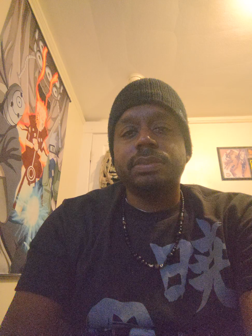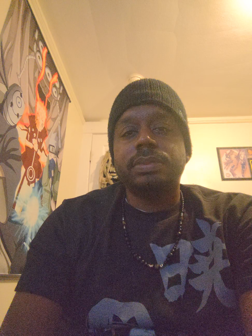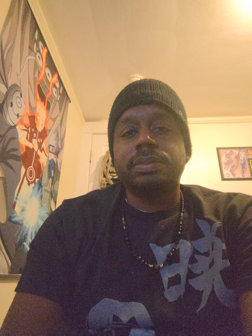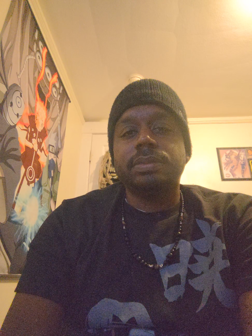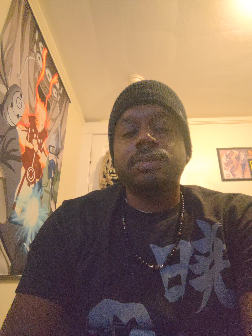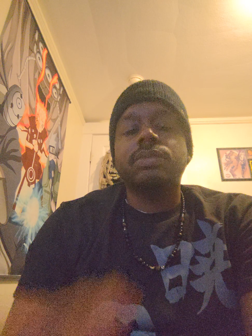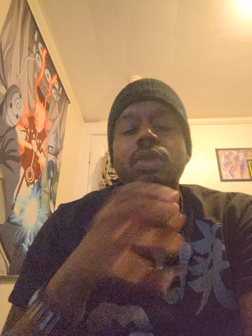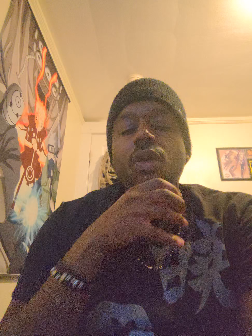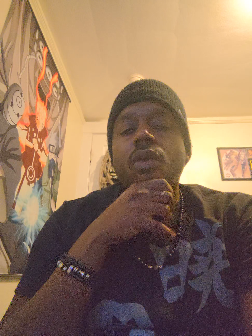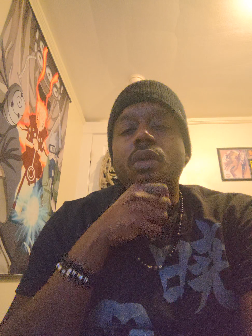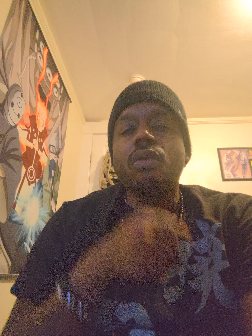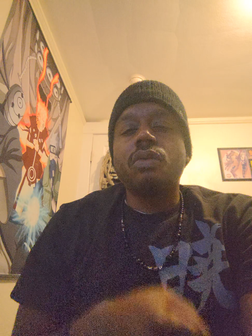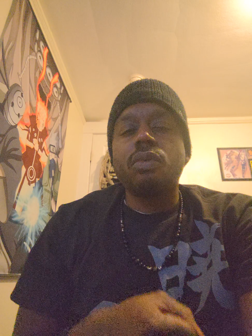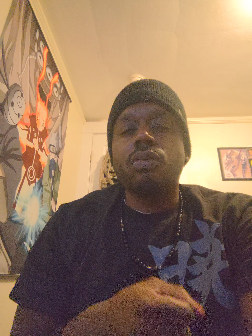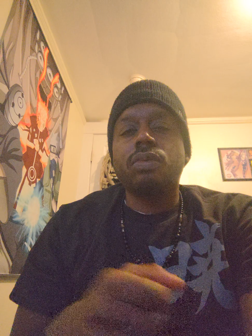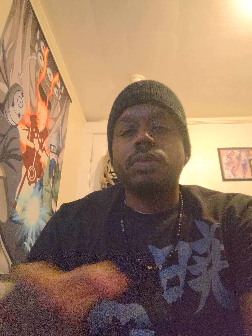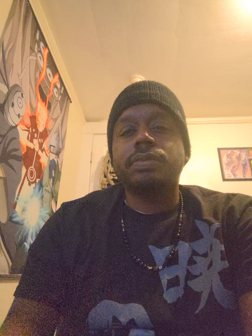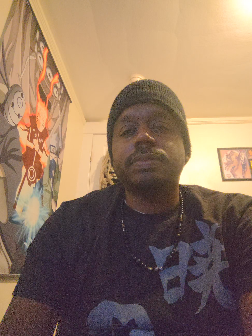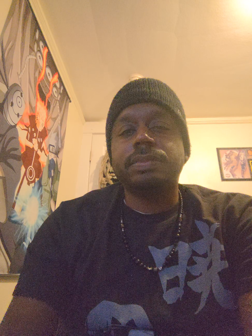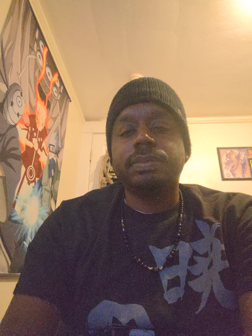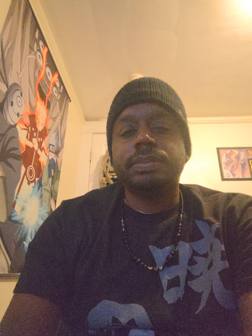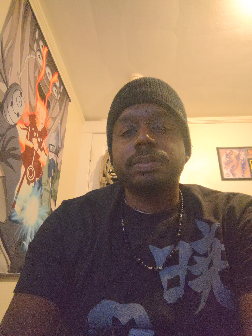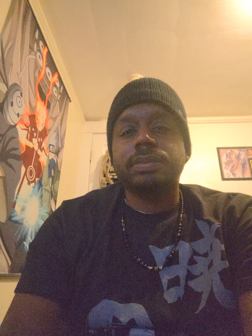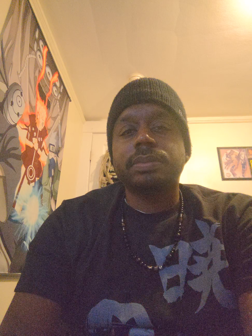old